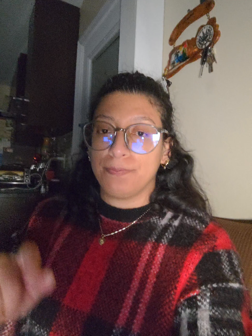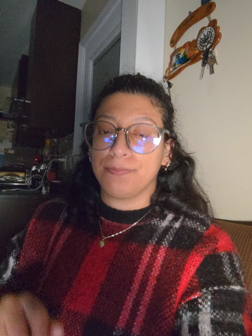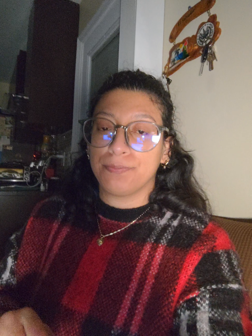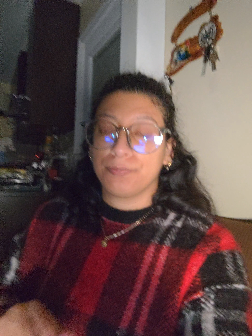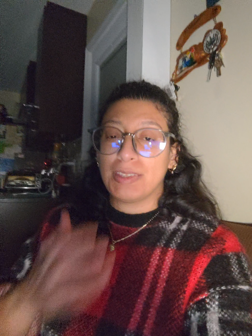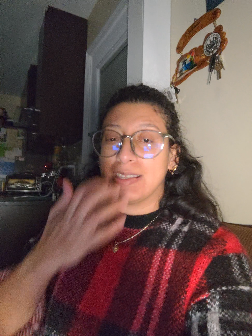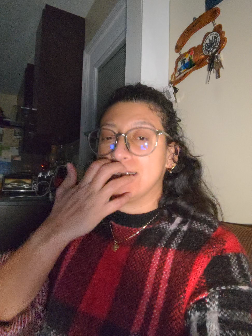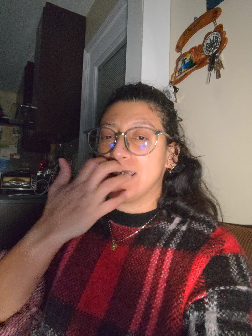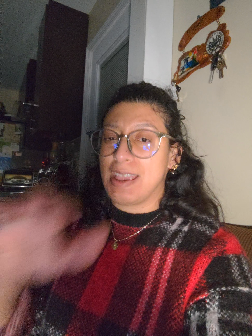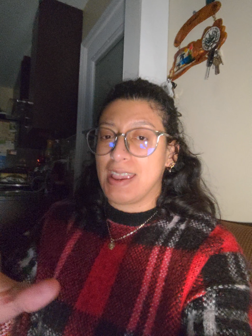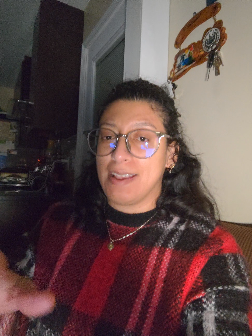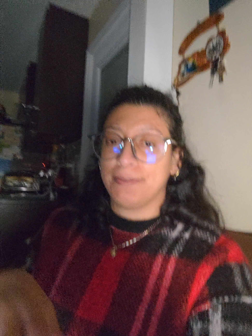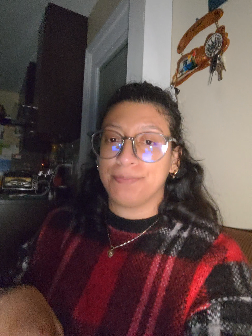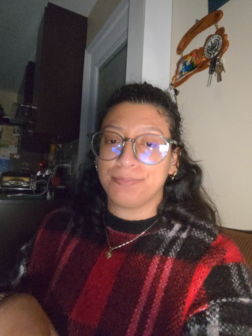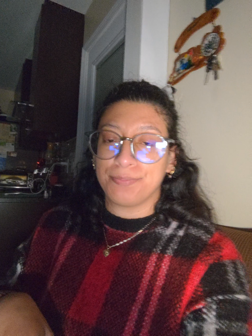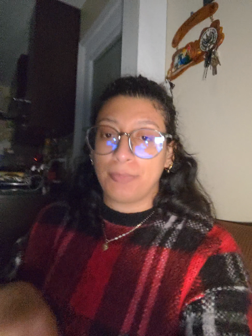hot